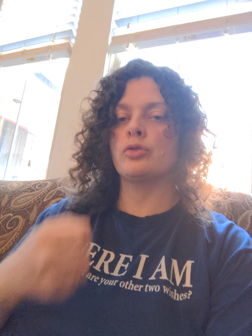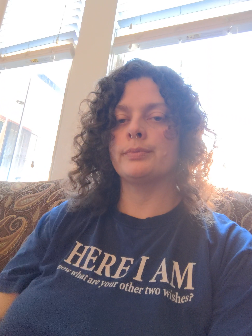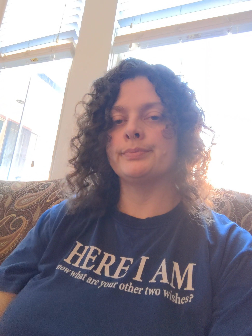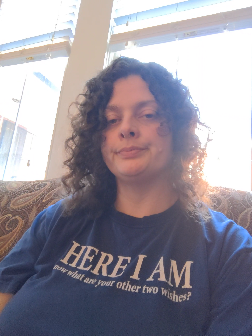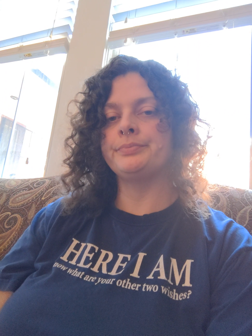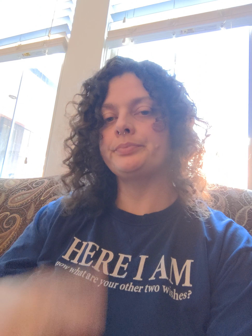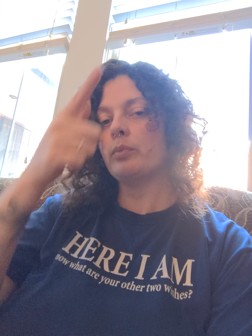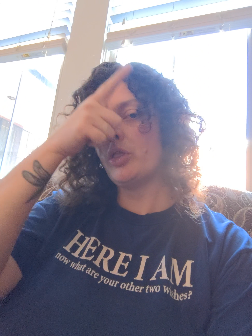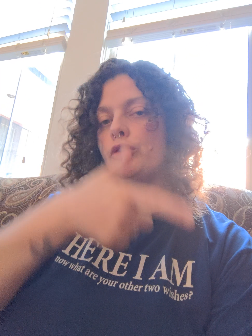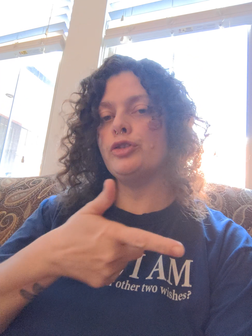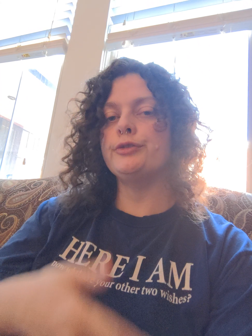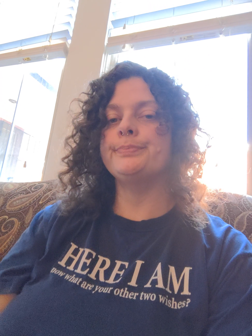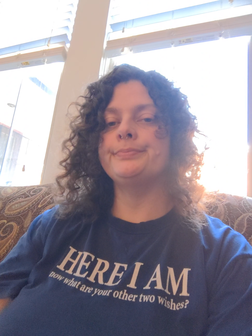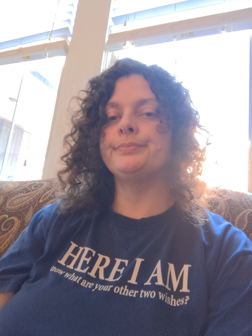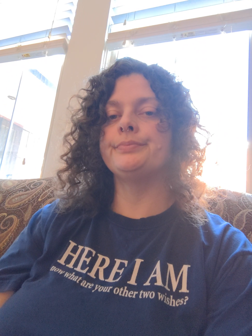brother